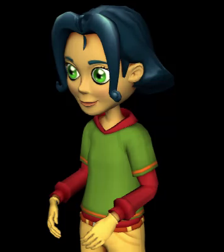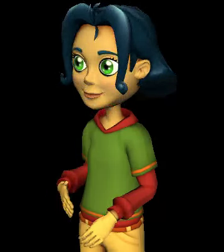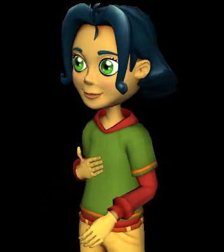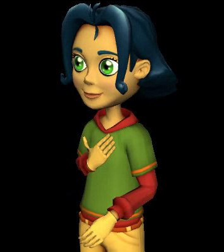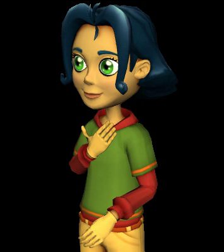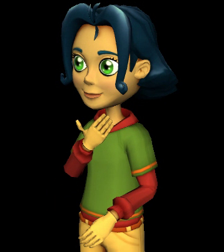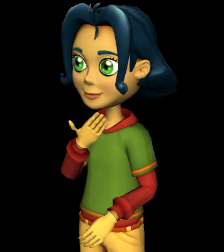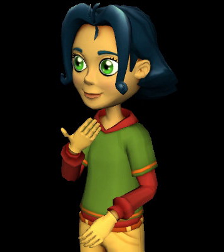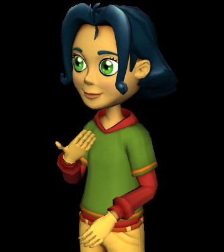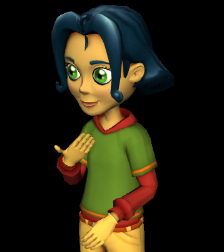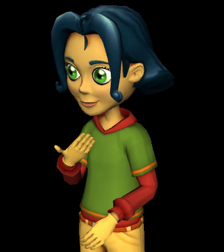يحب